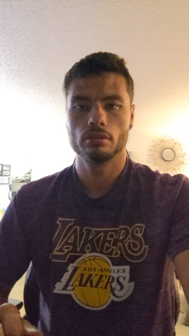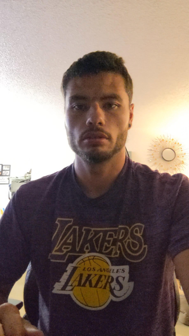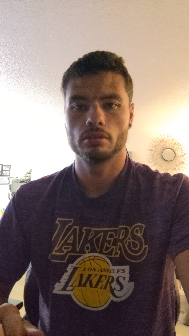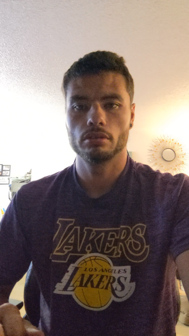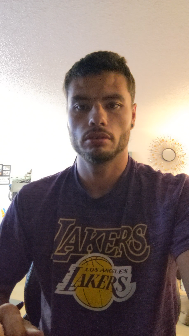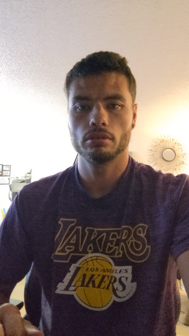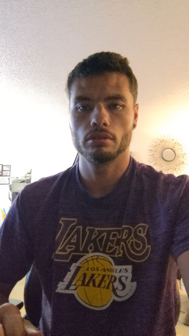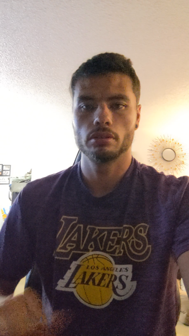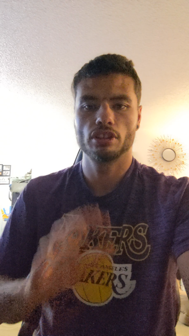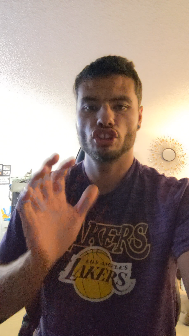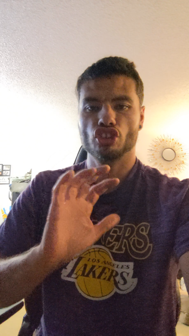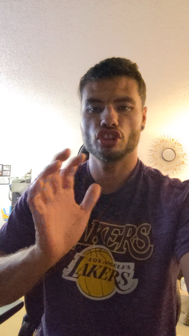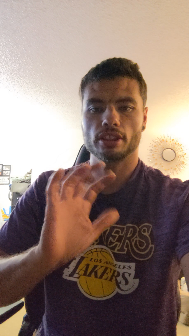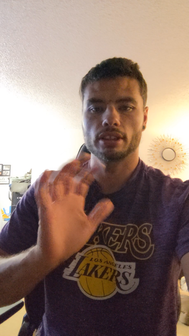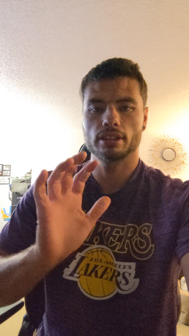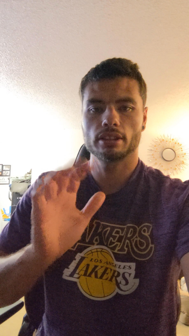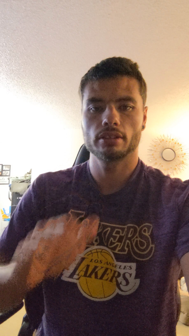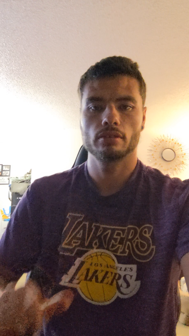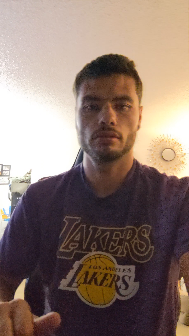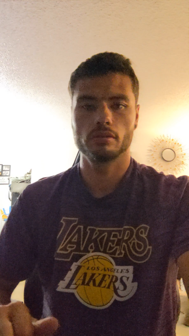cheese